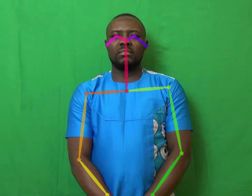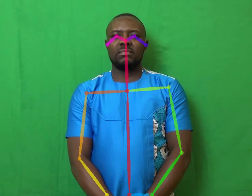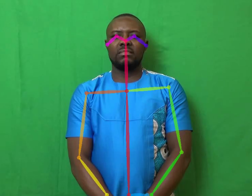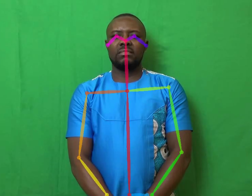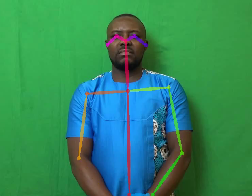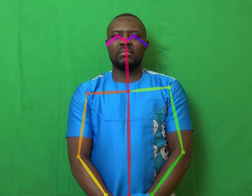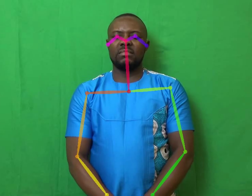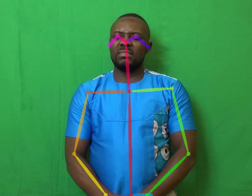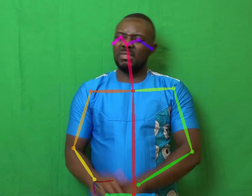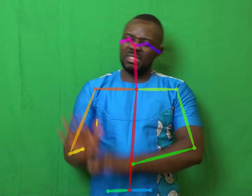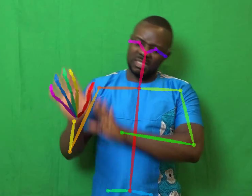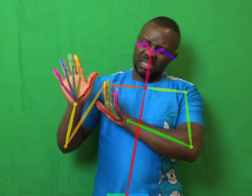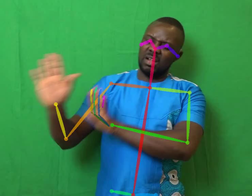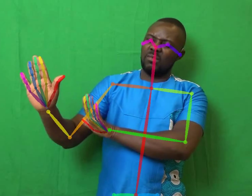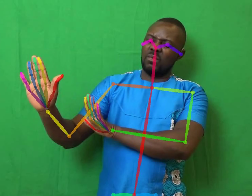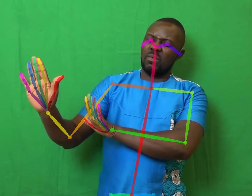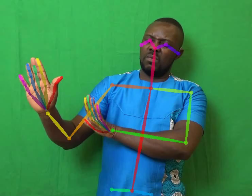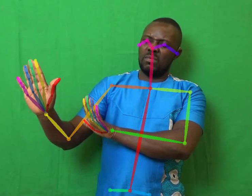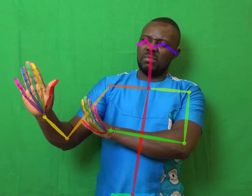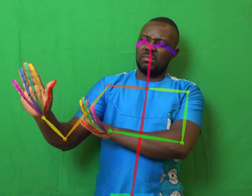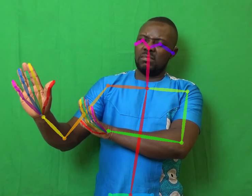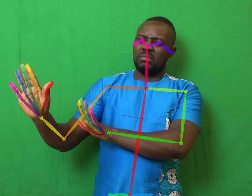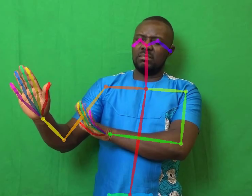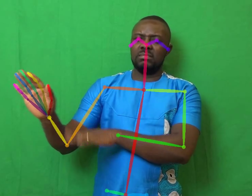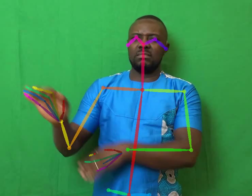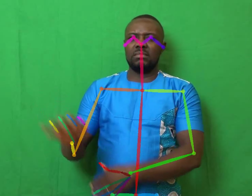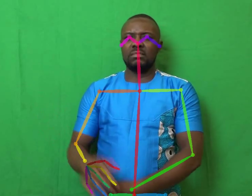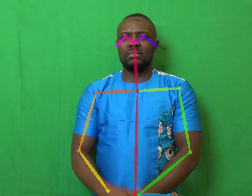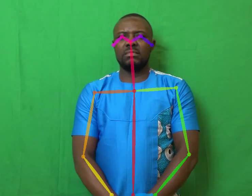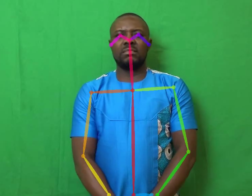abstain or avoid